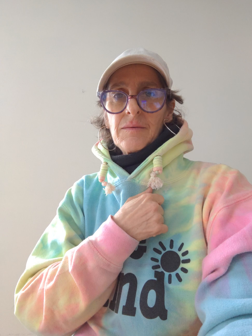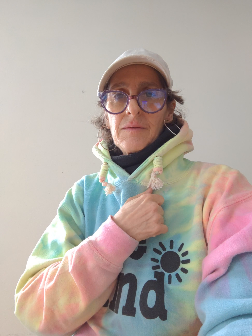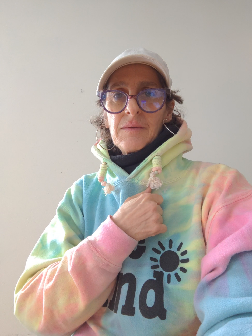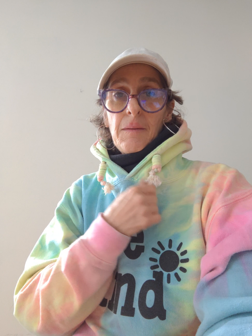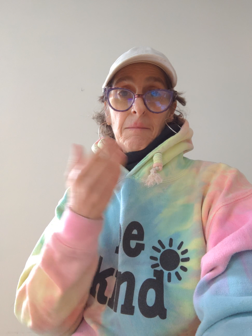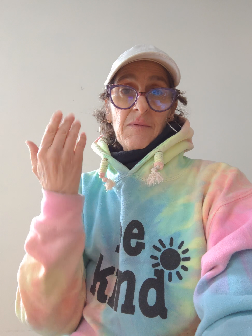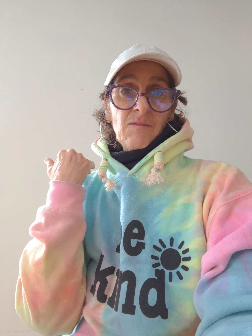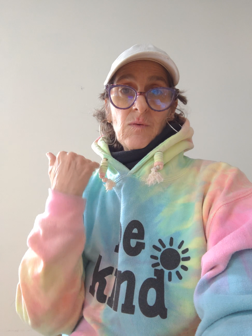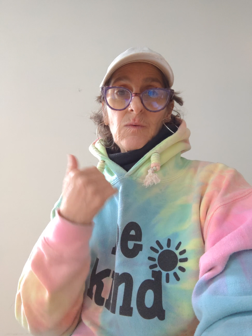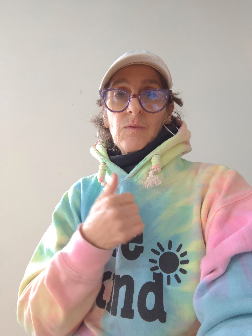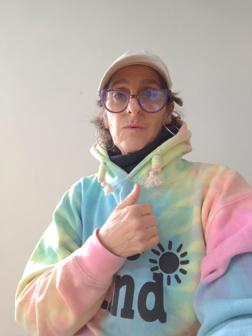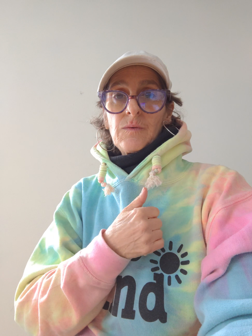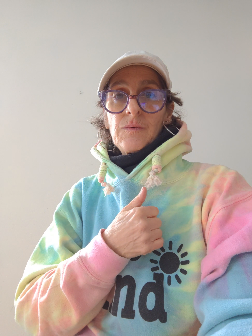before